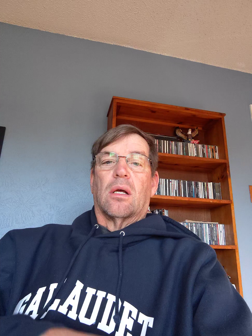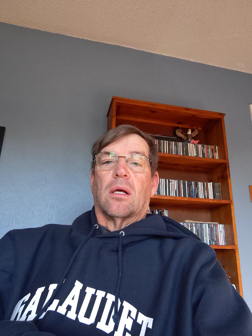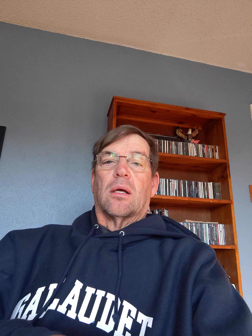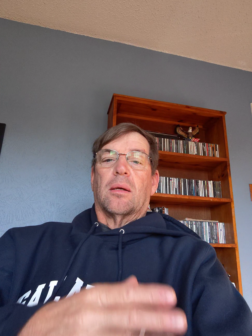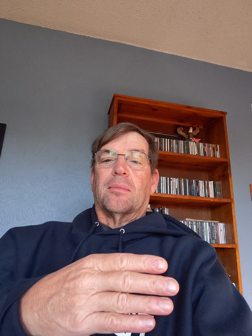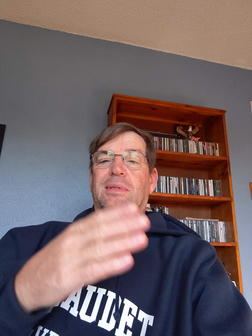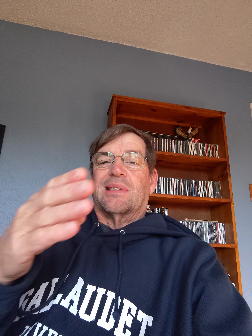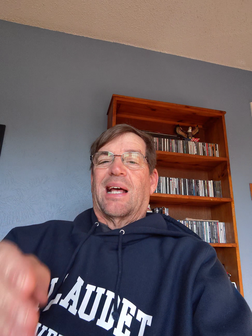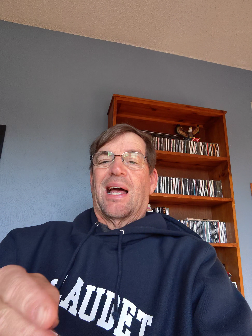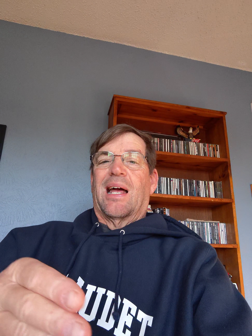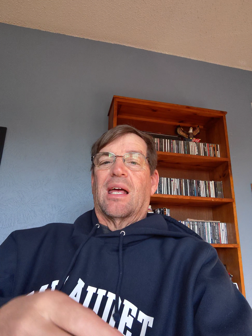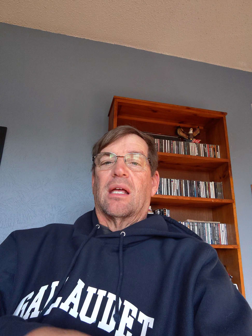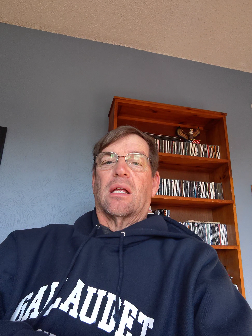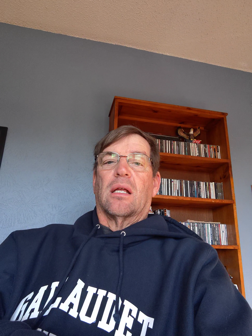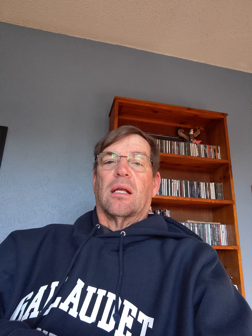beside